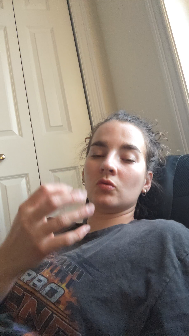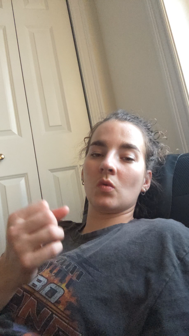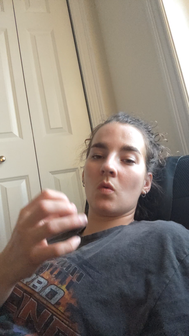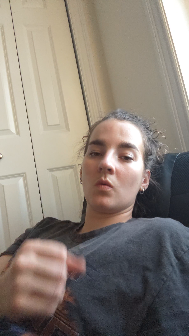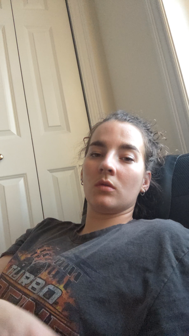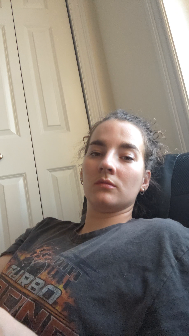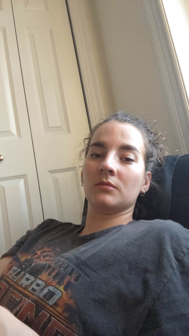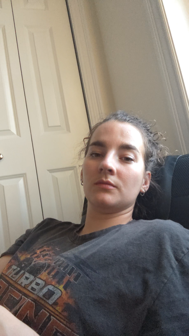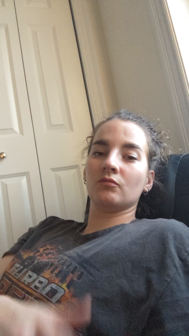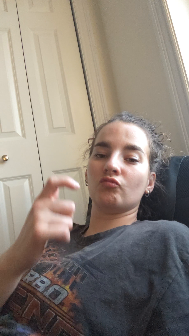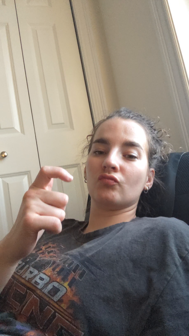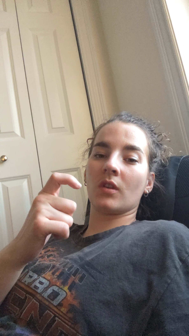run